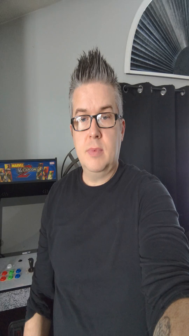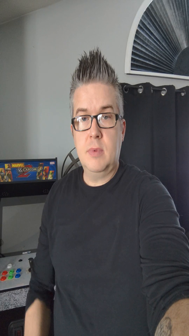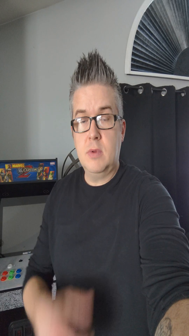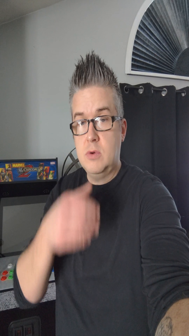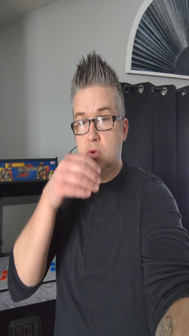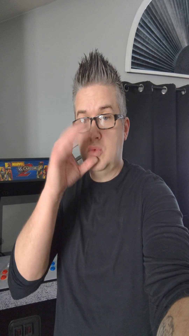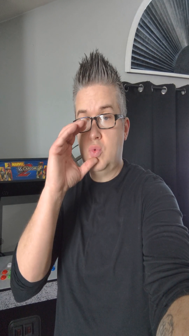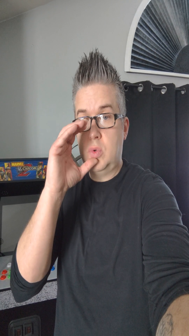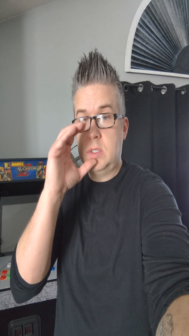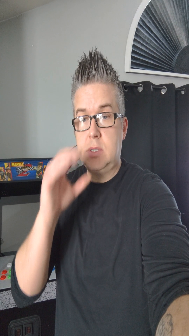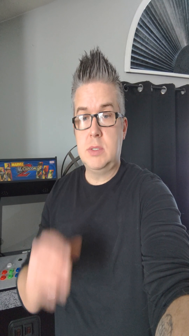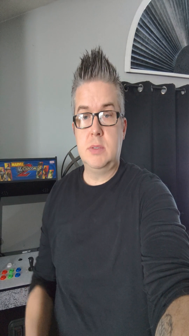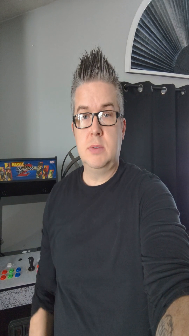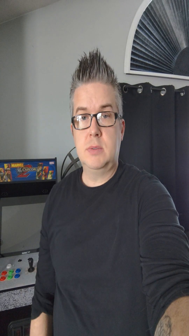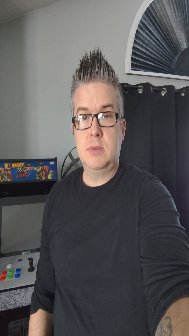drink